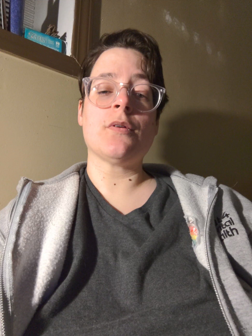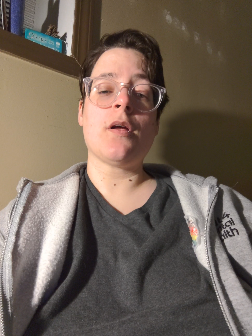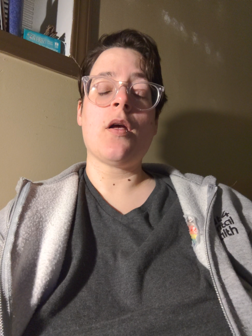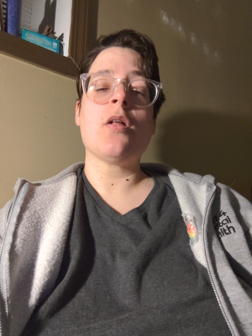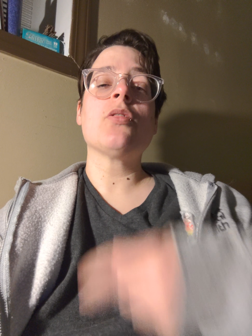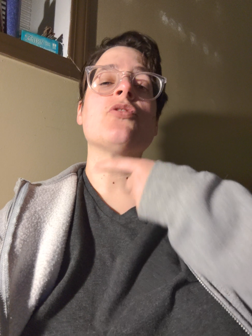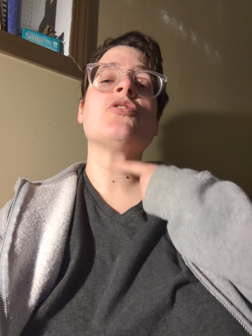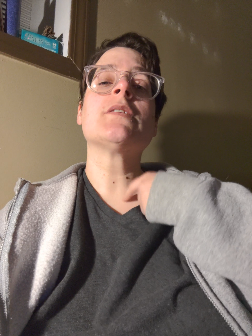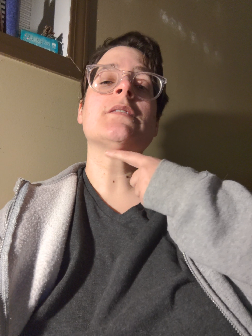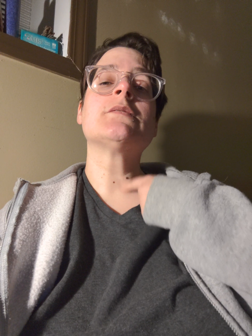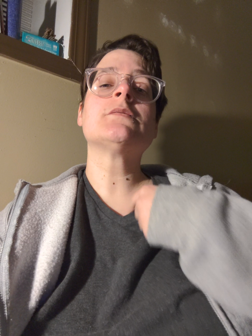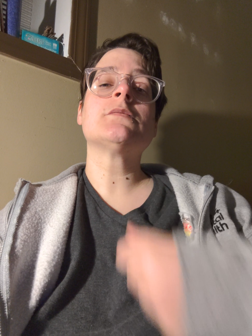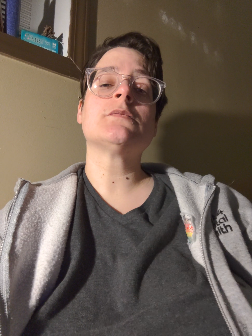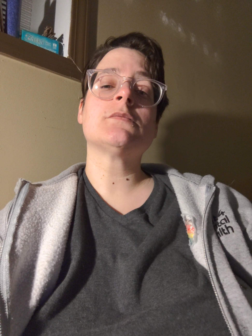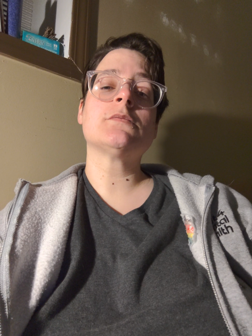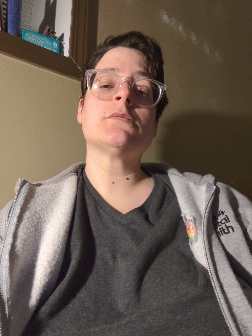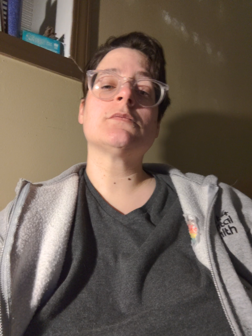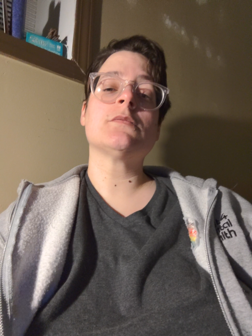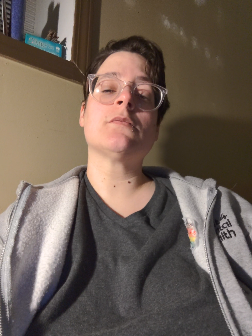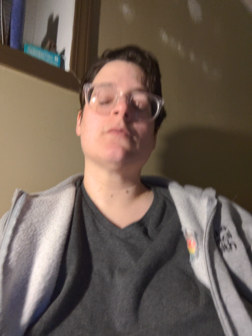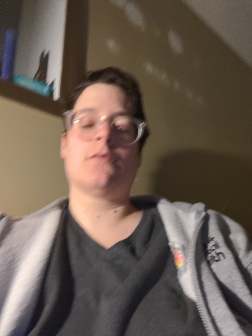thirsty